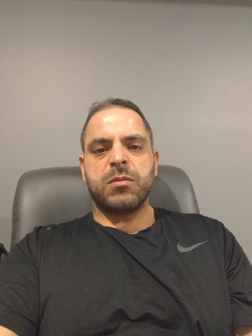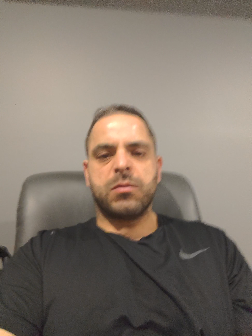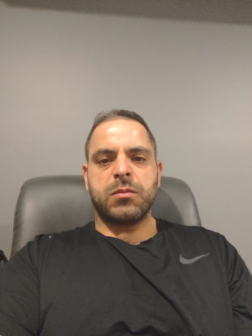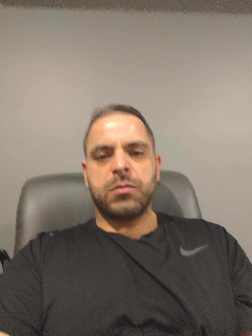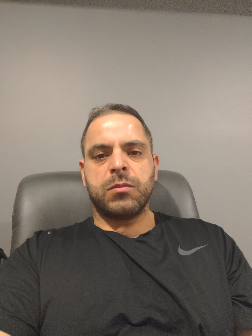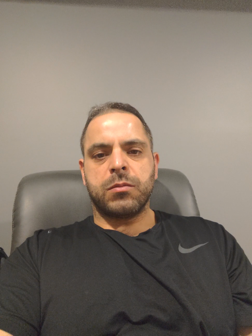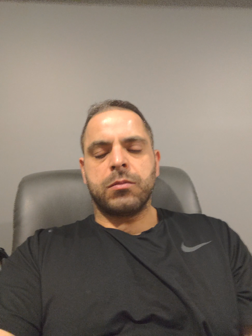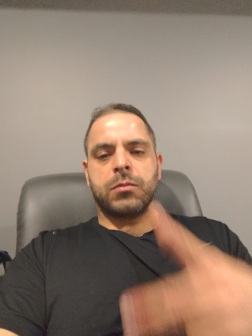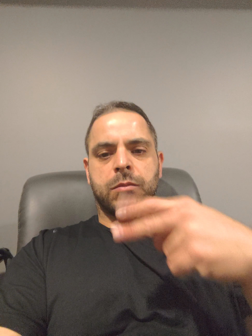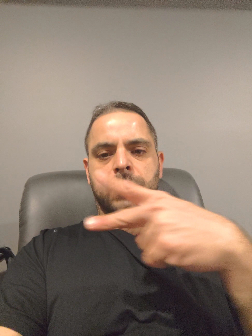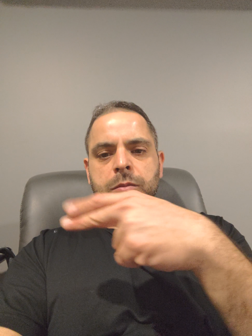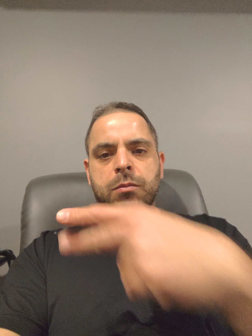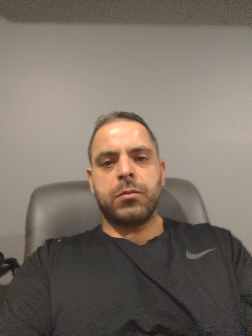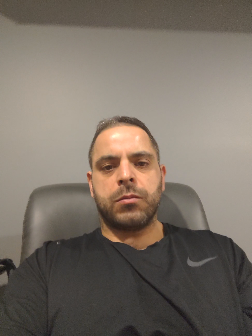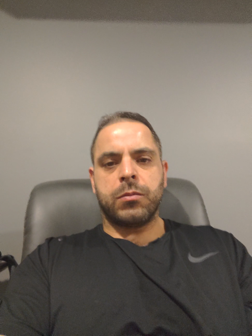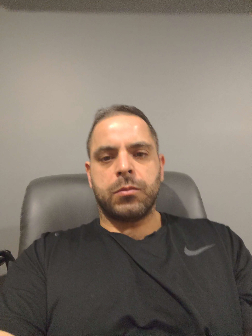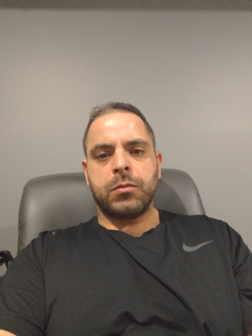scissors